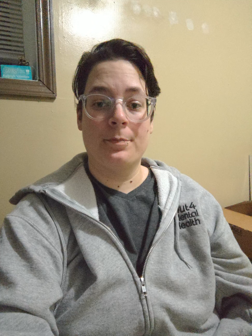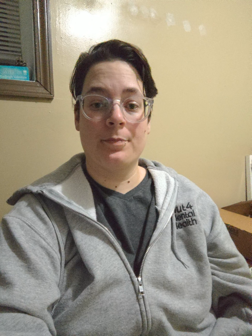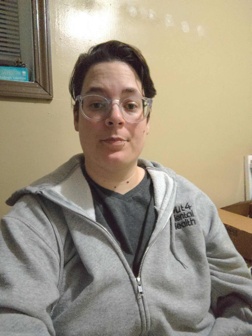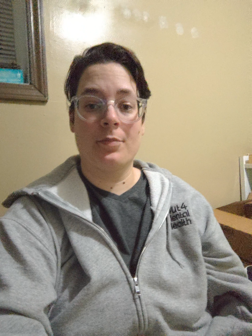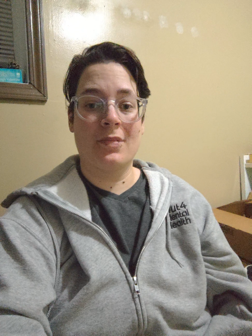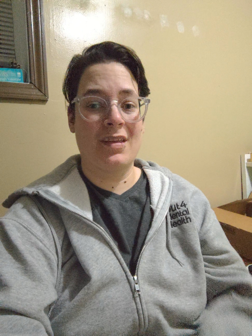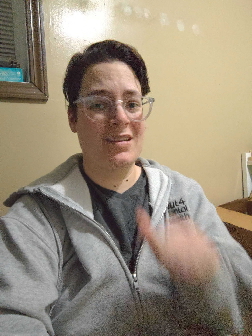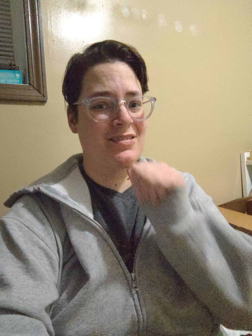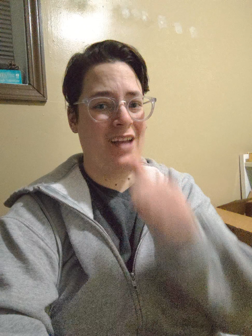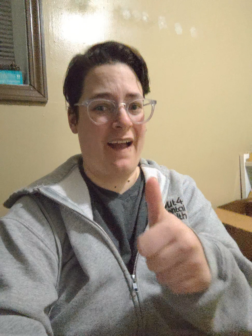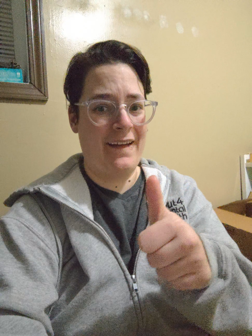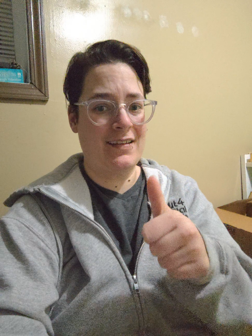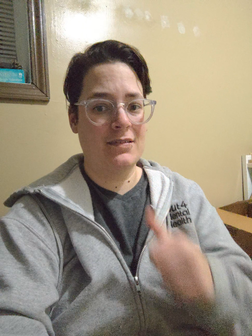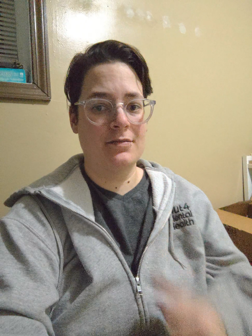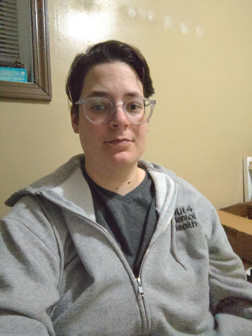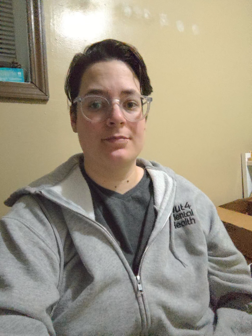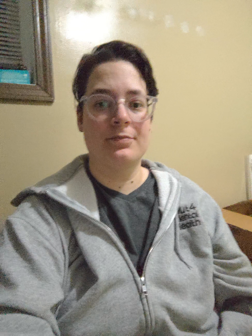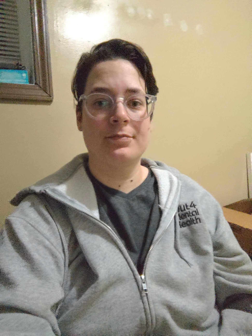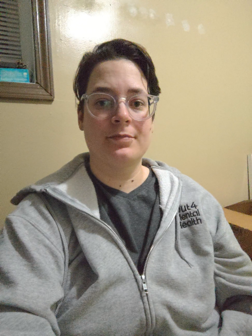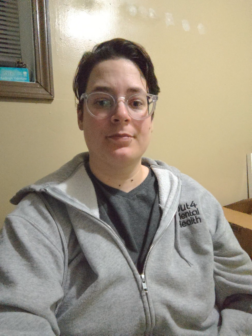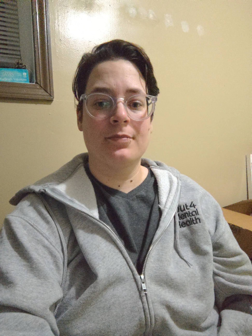not